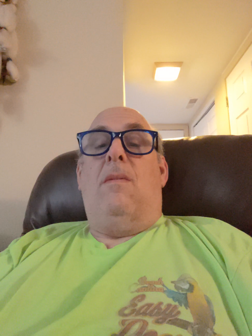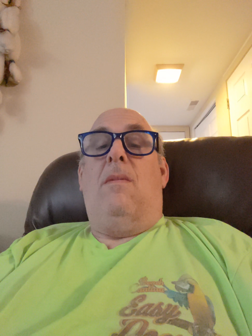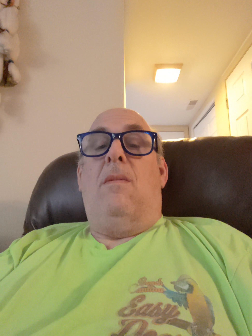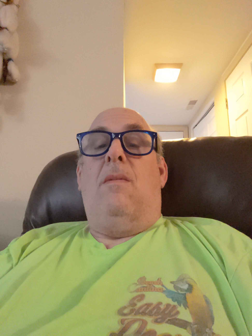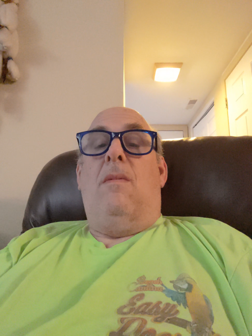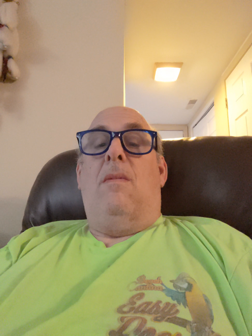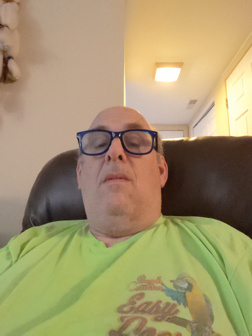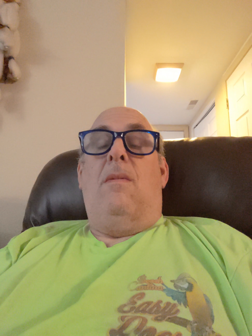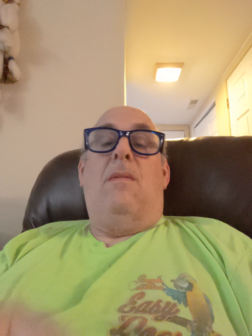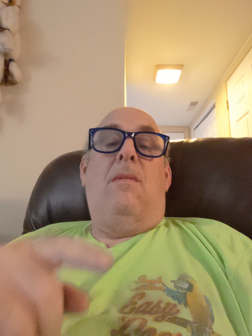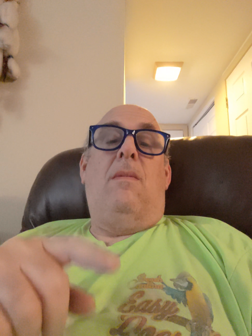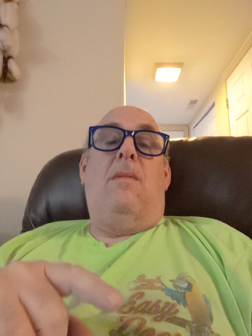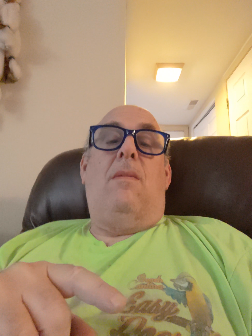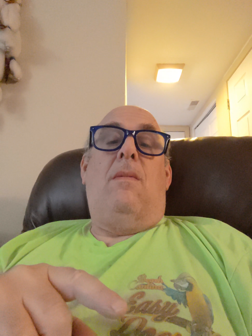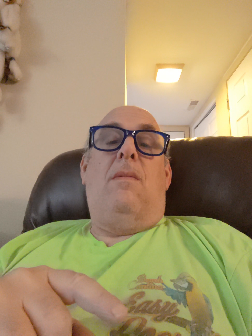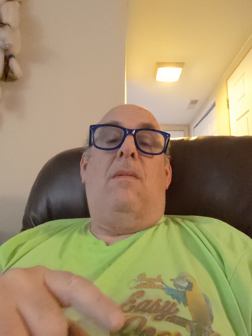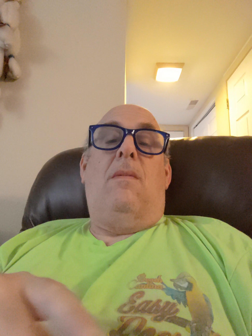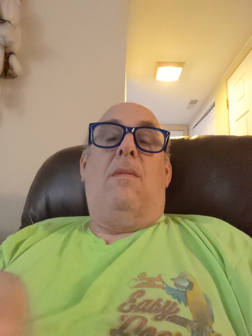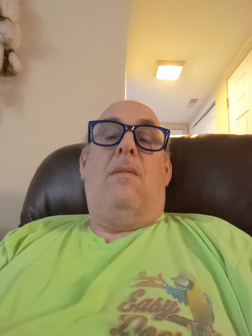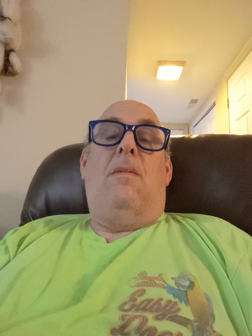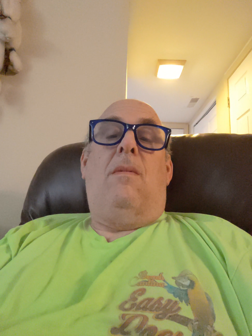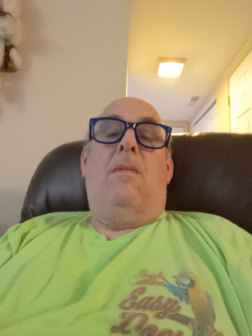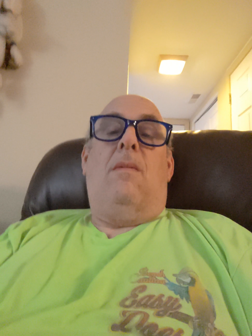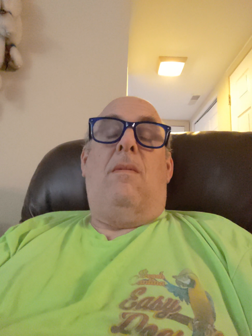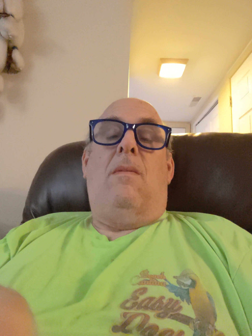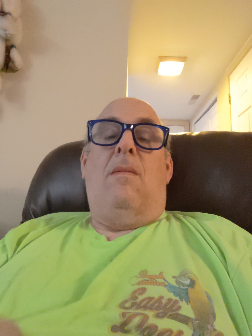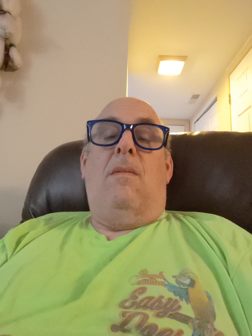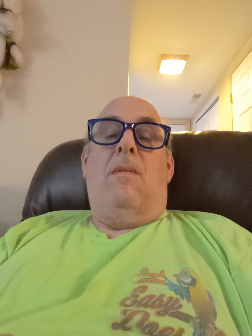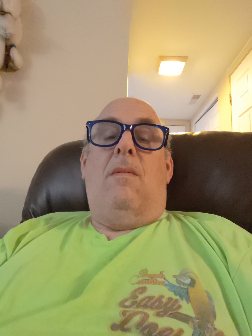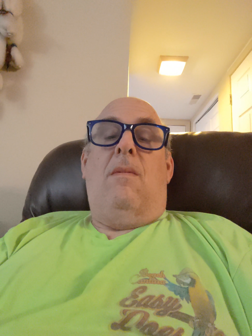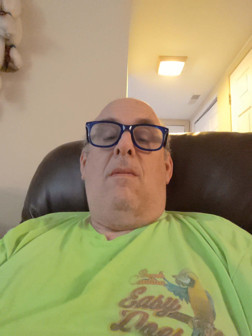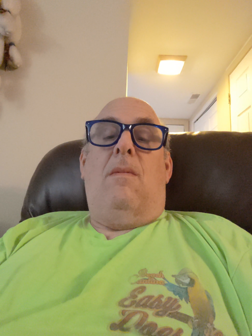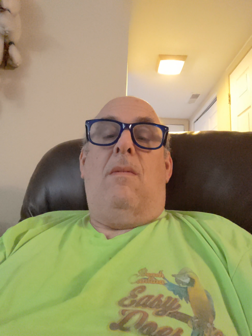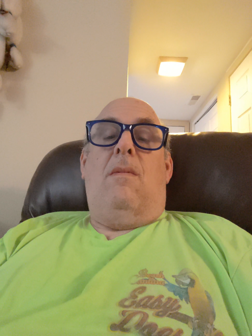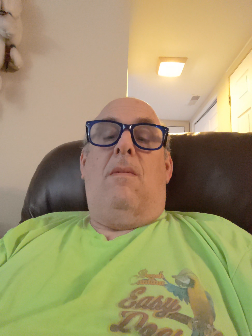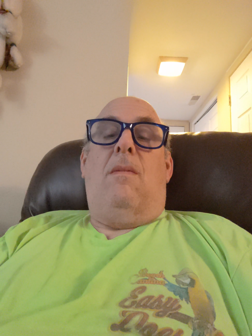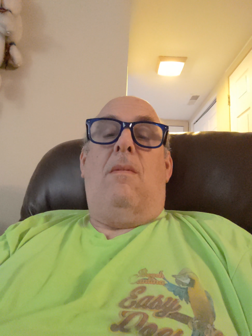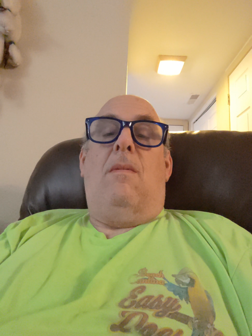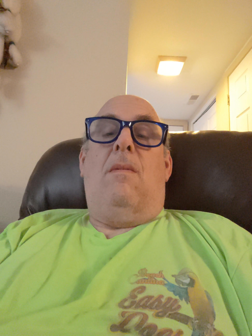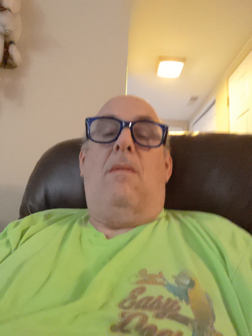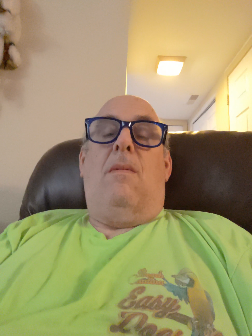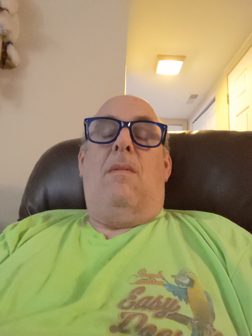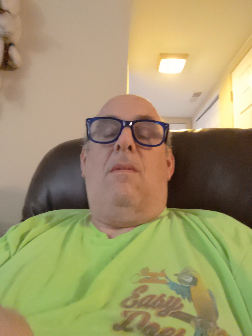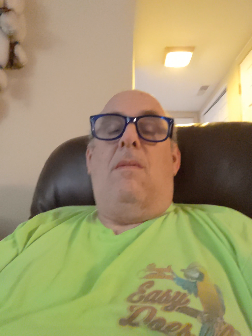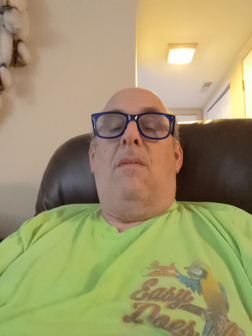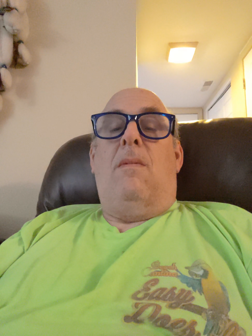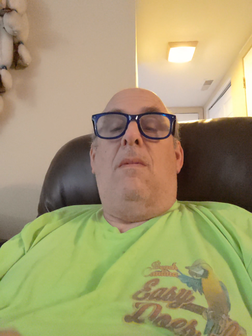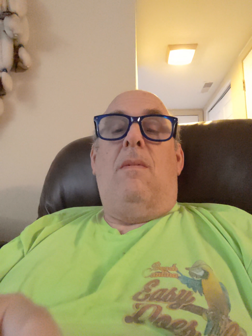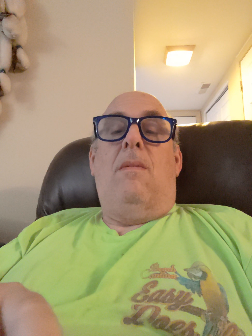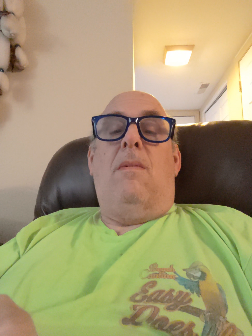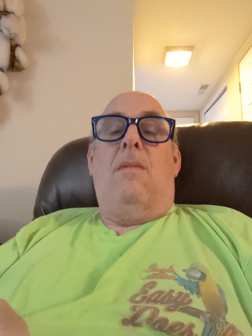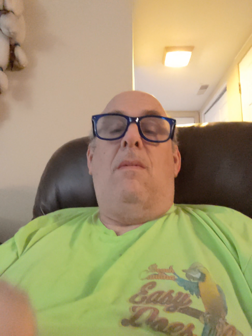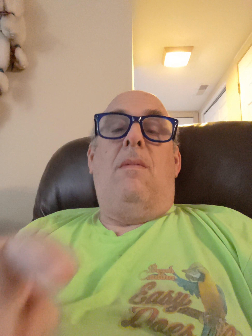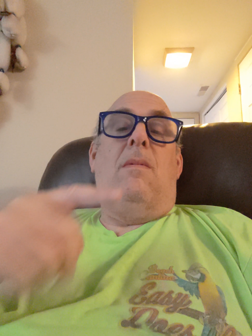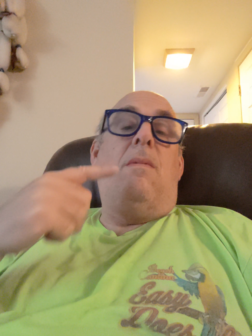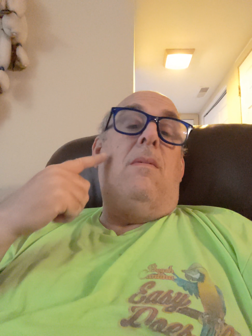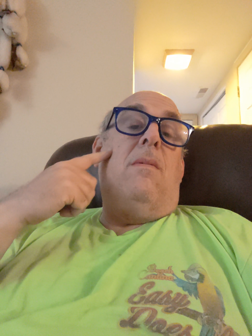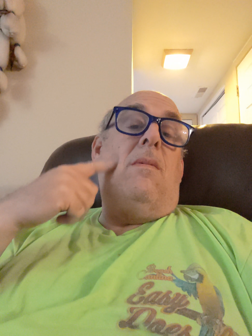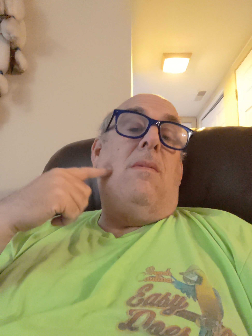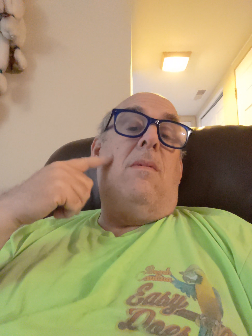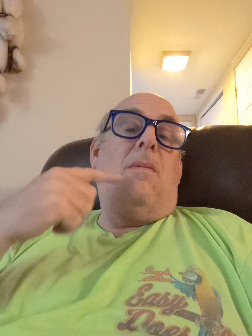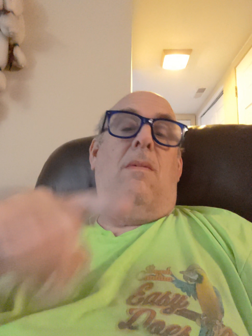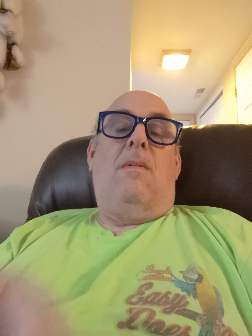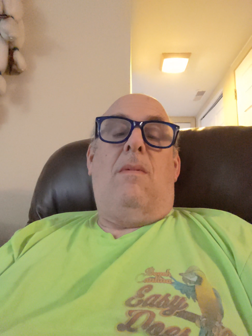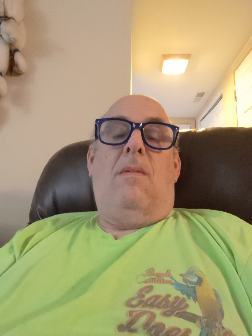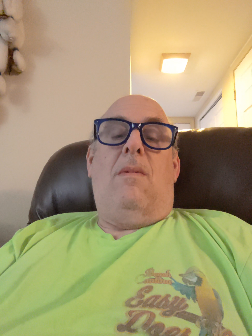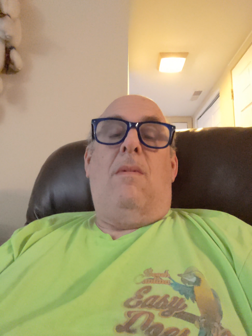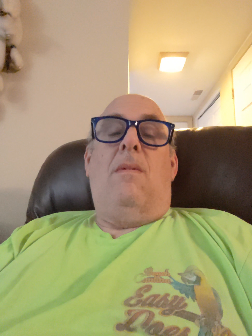cheek